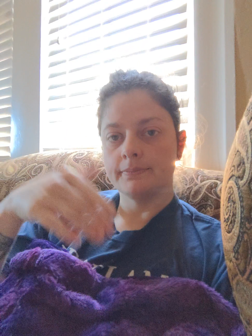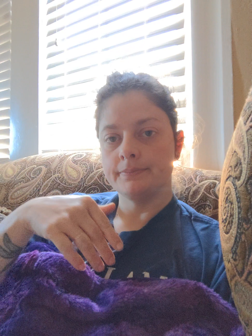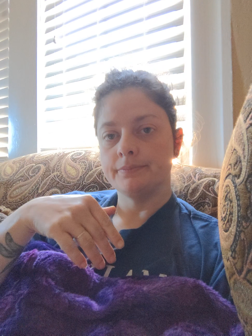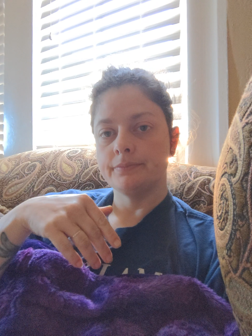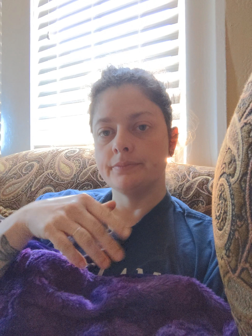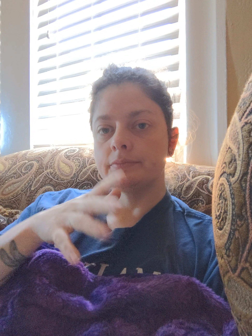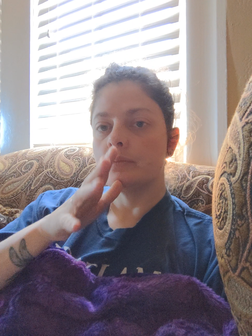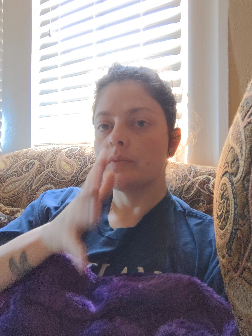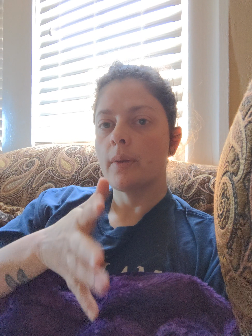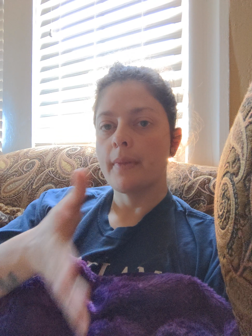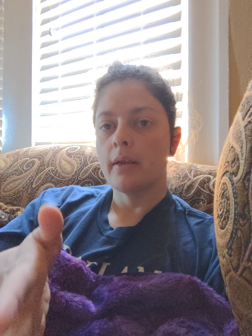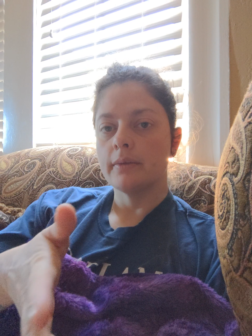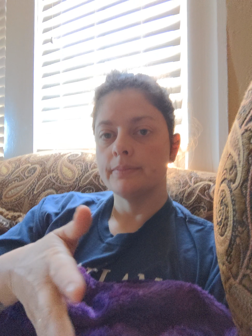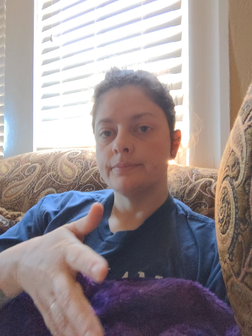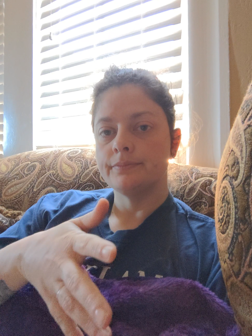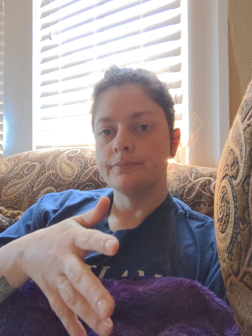grandma